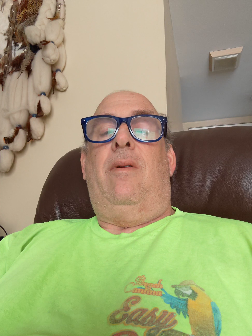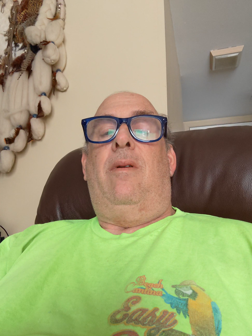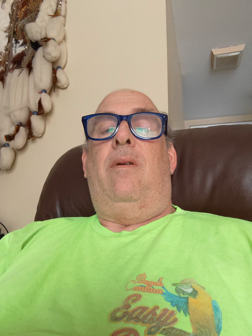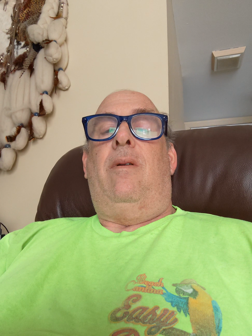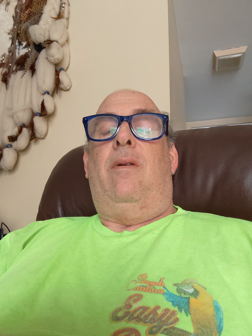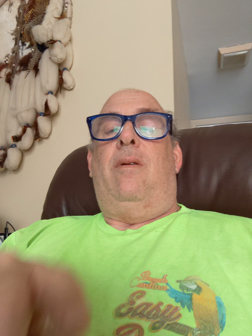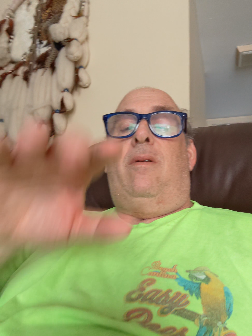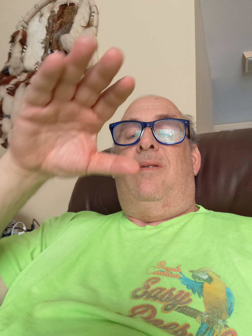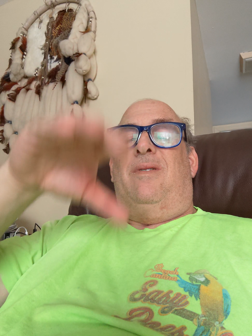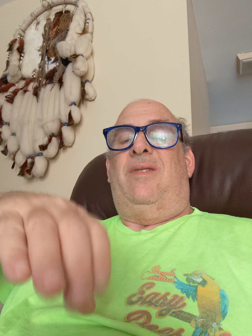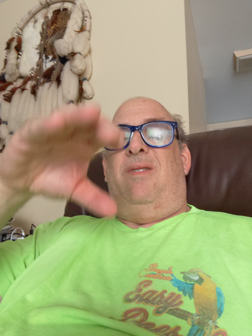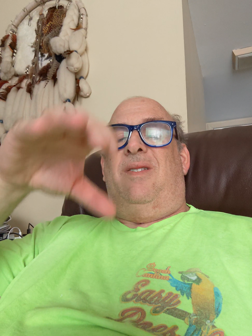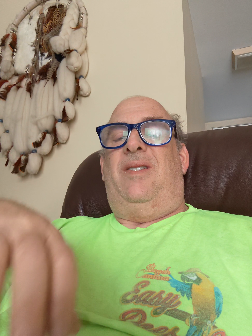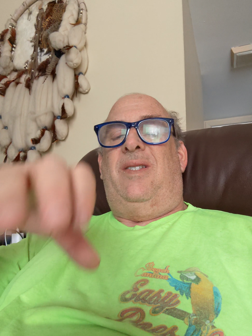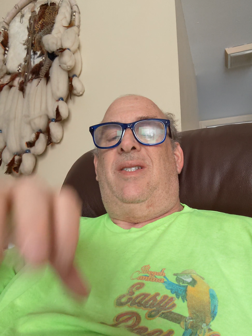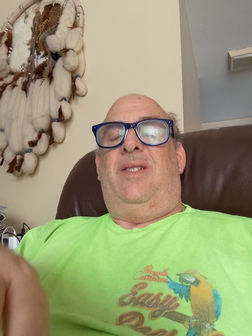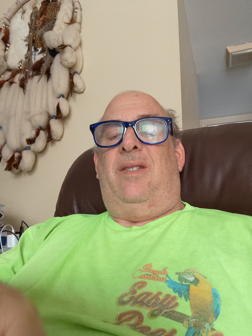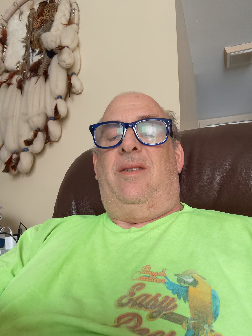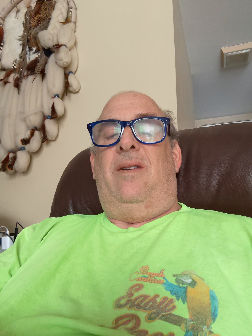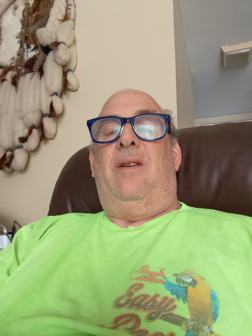alligator